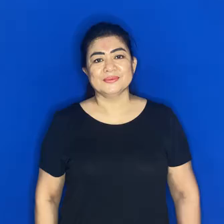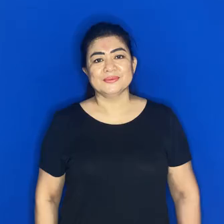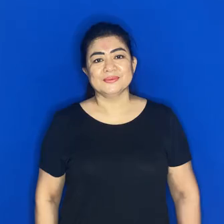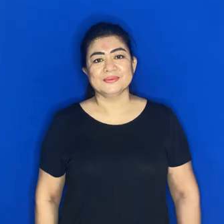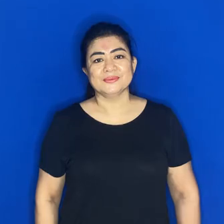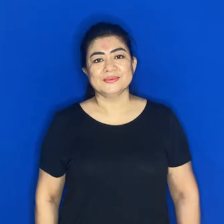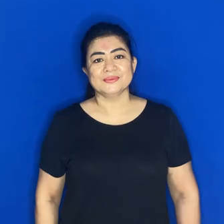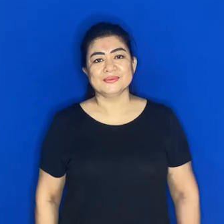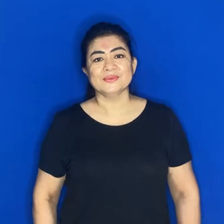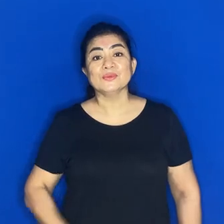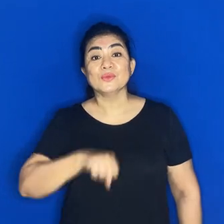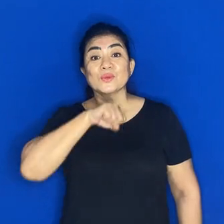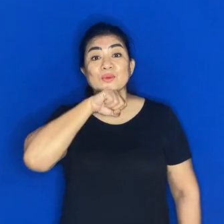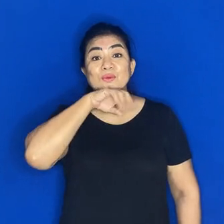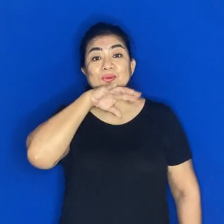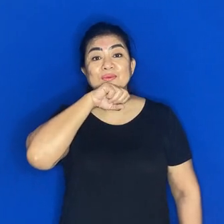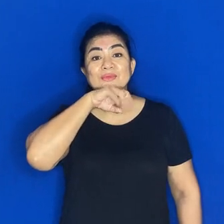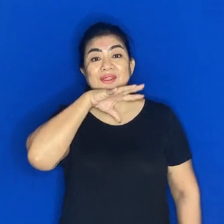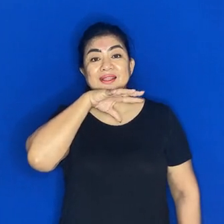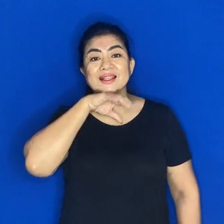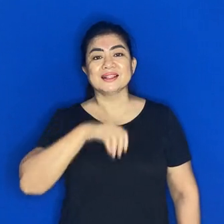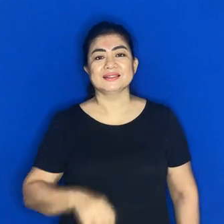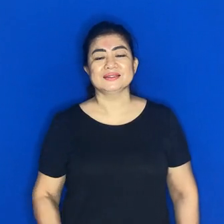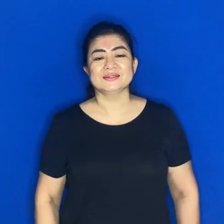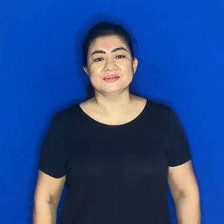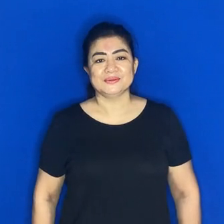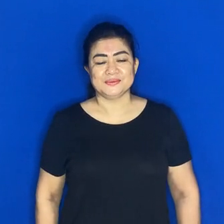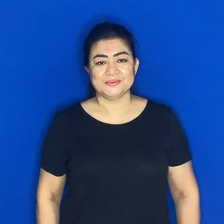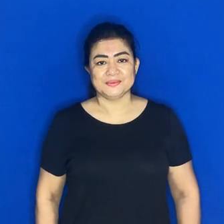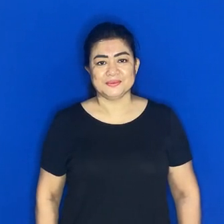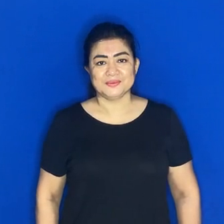grandmother